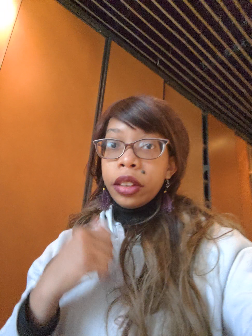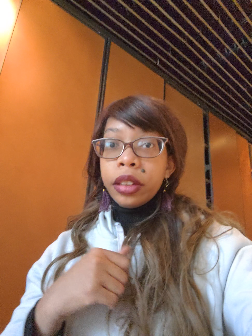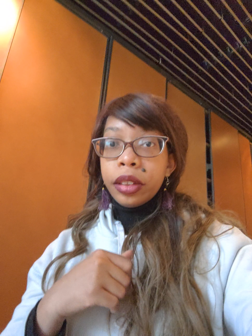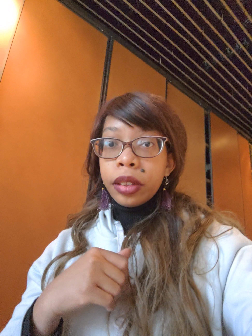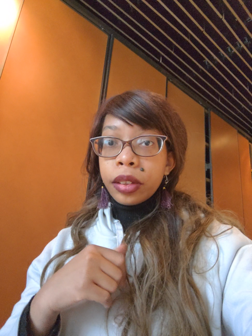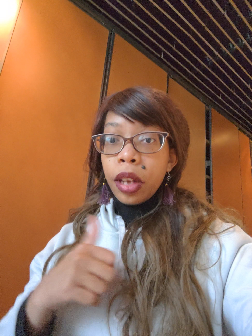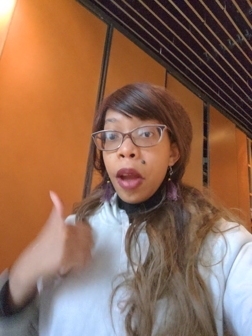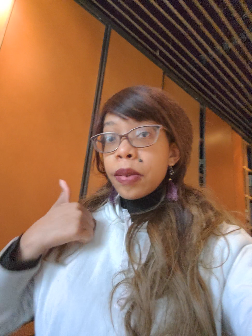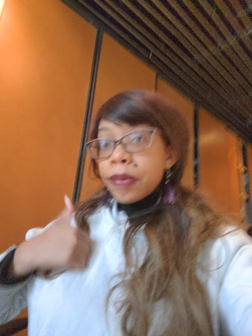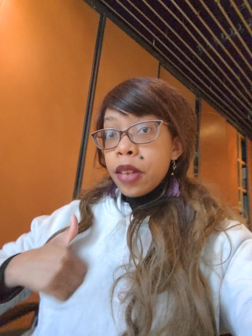bath